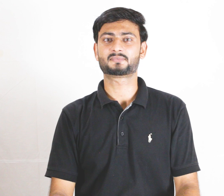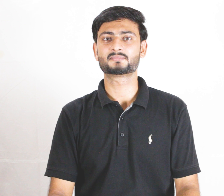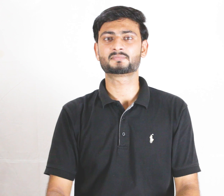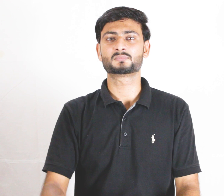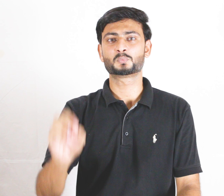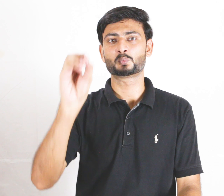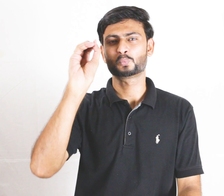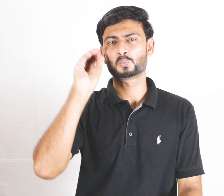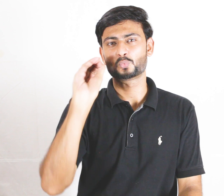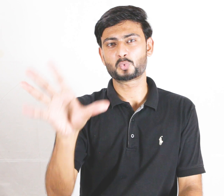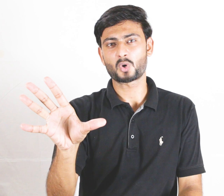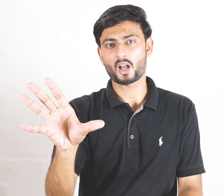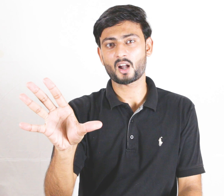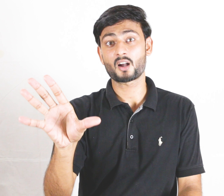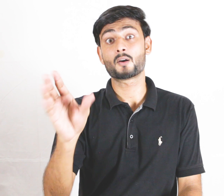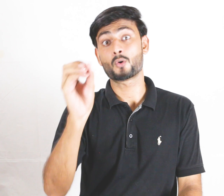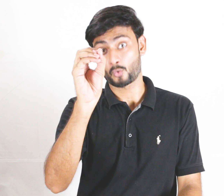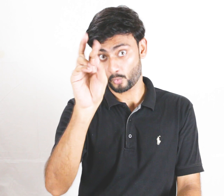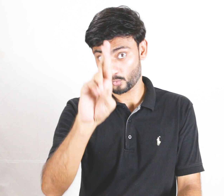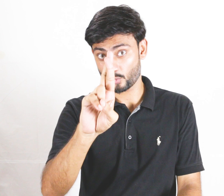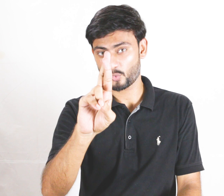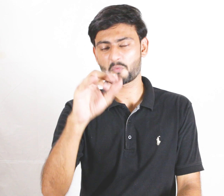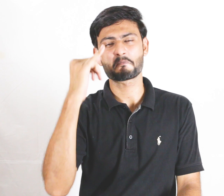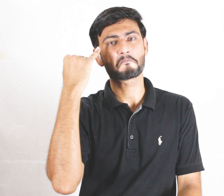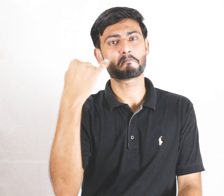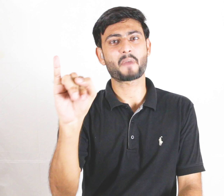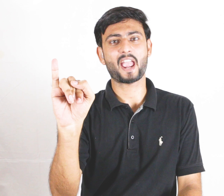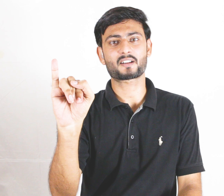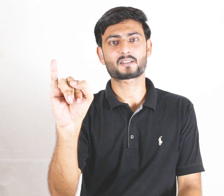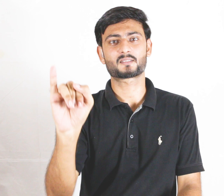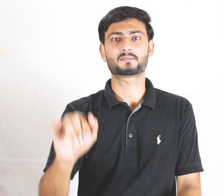bad